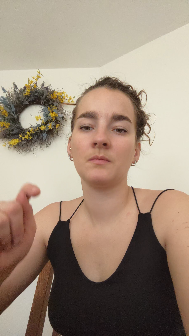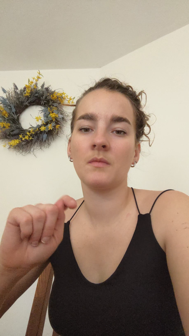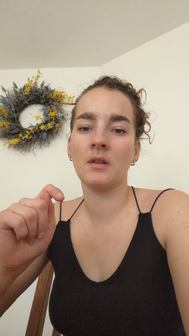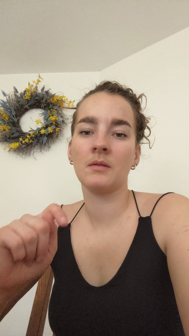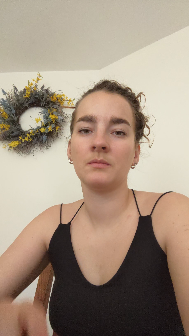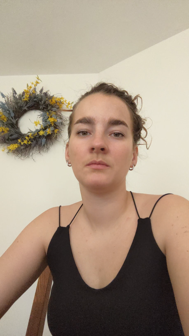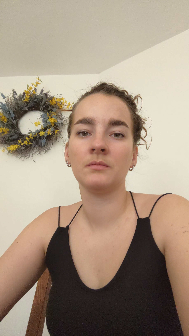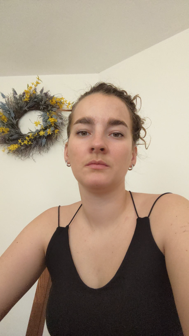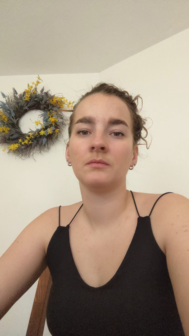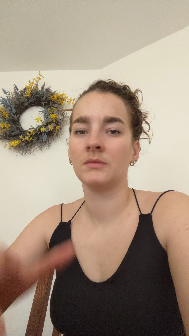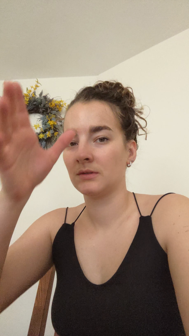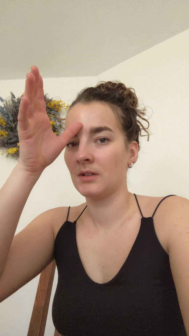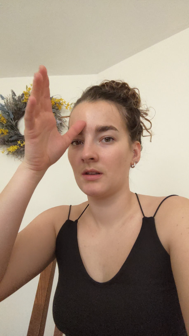daddy